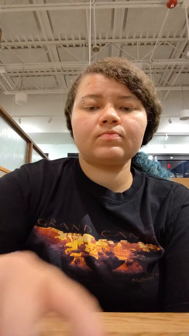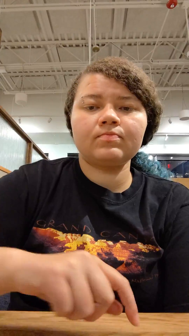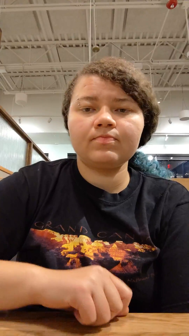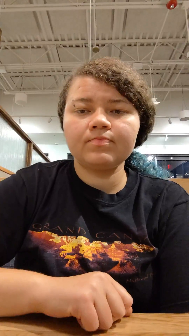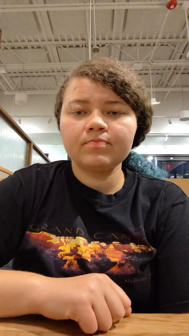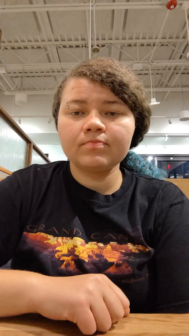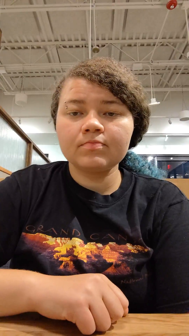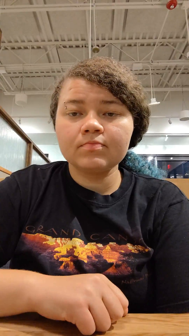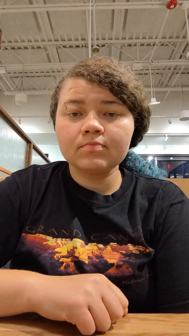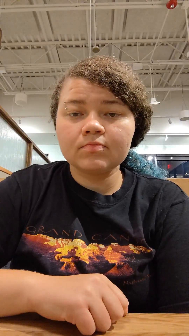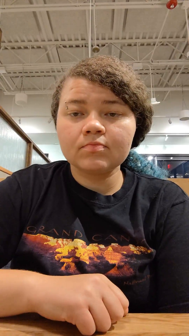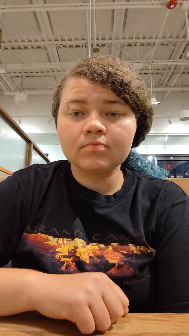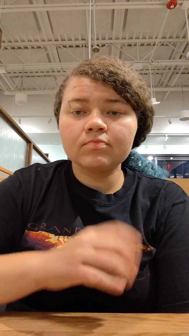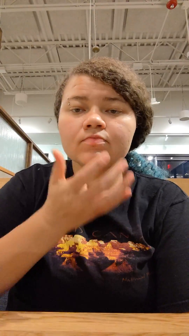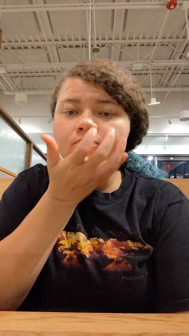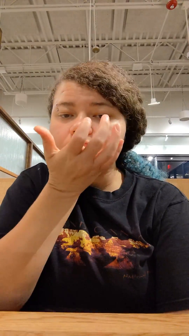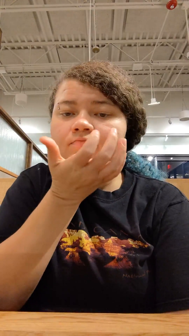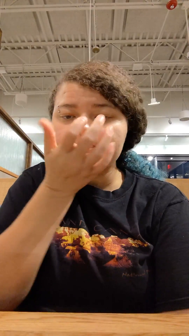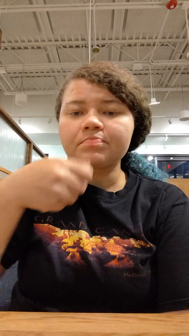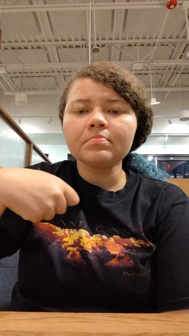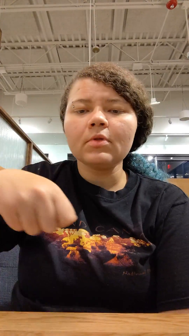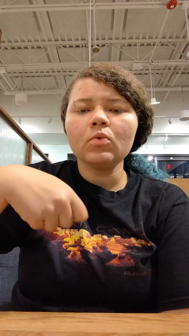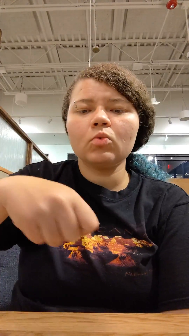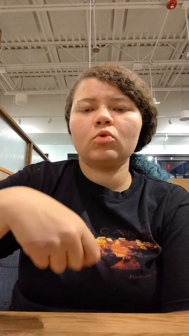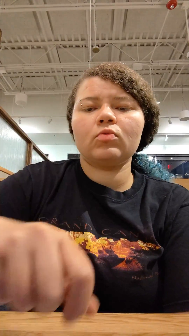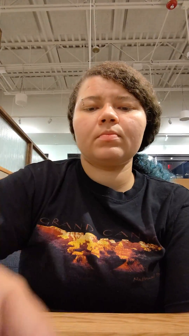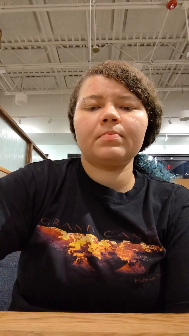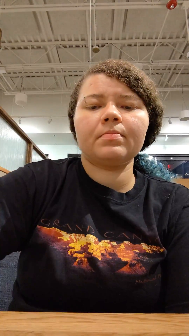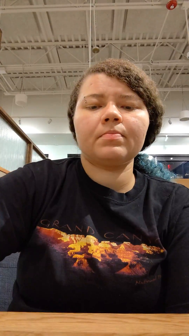lawn mower